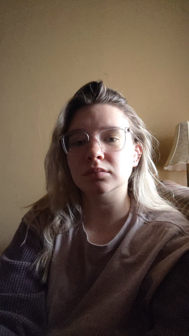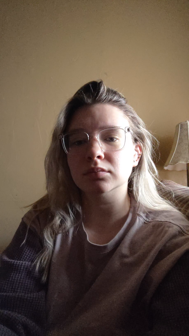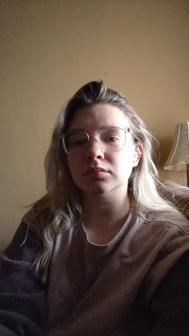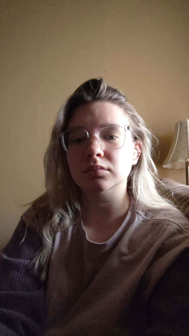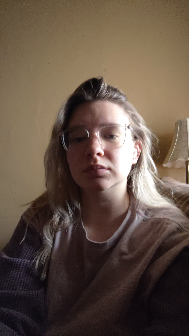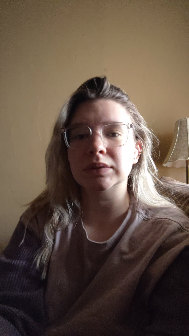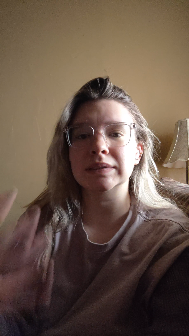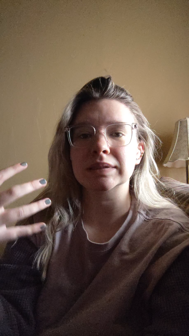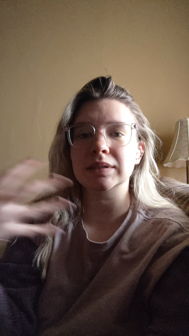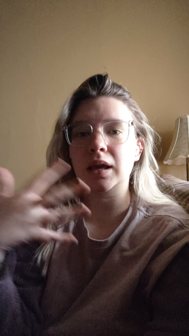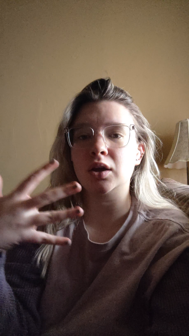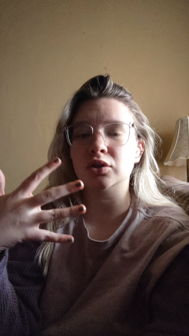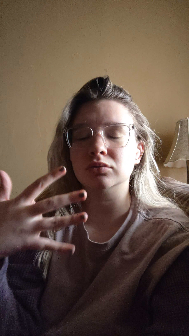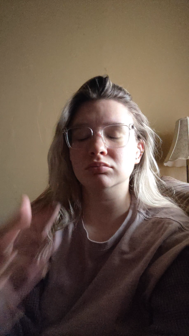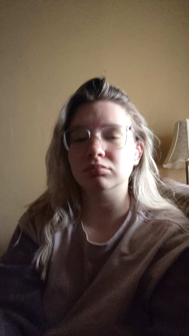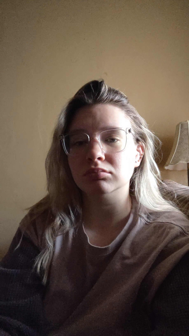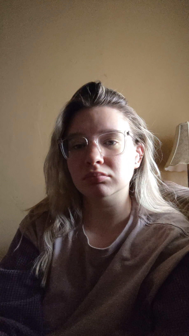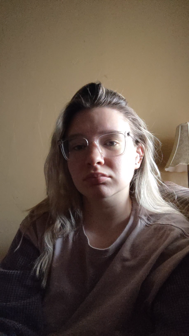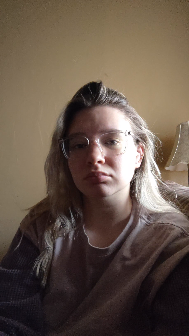scared